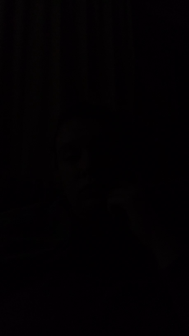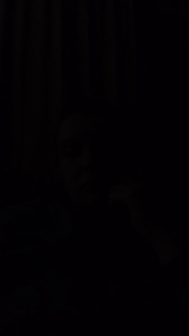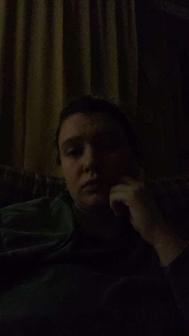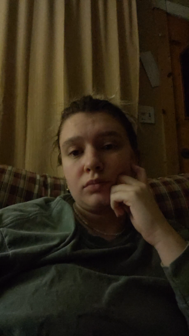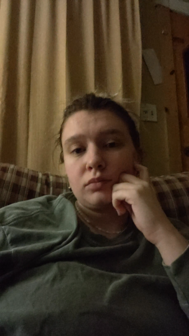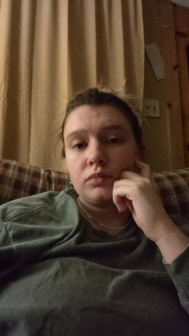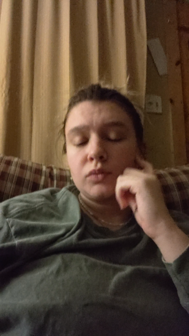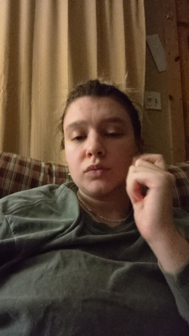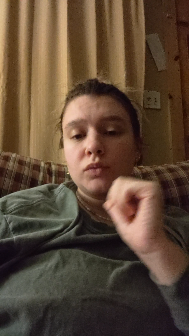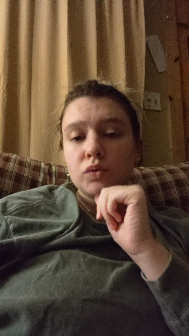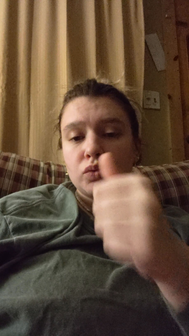don't